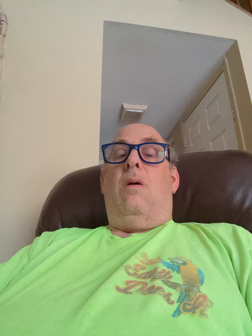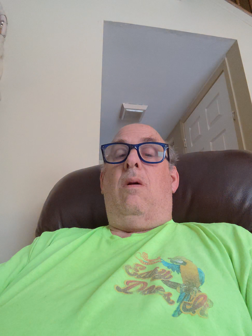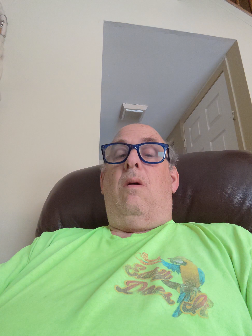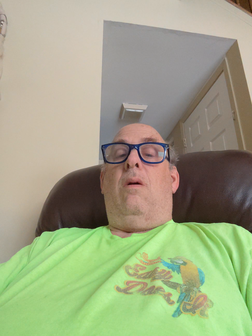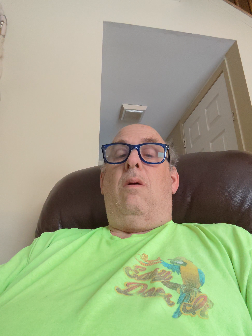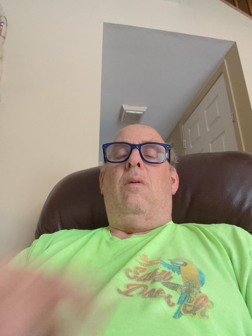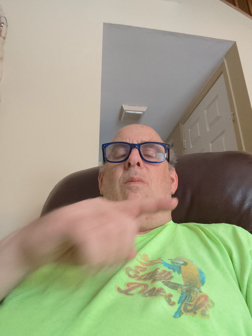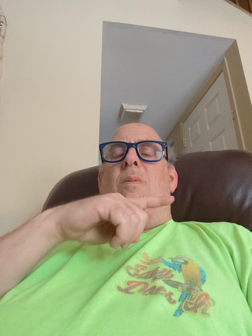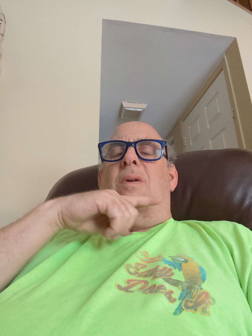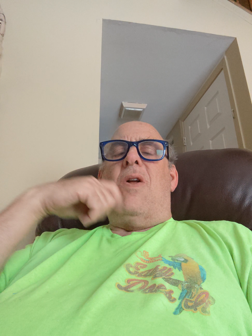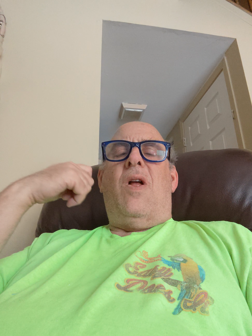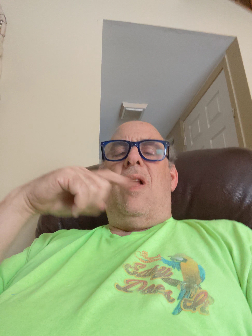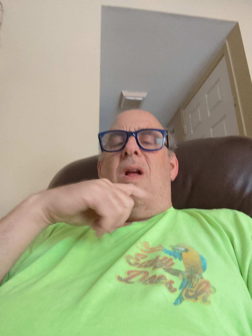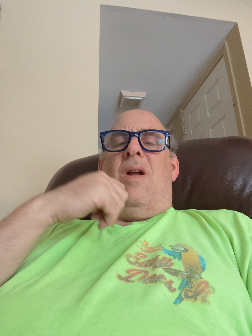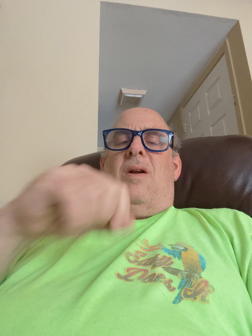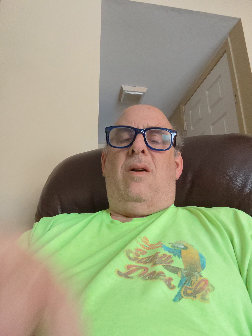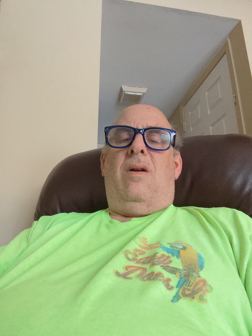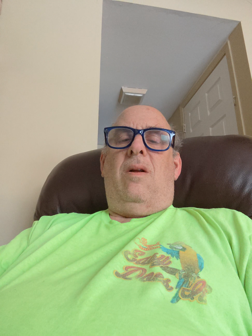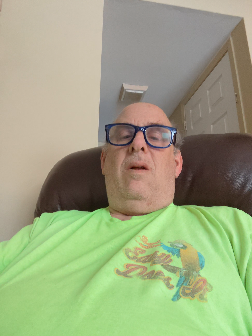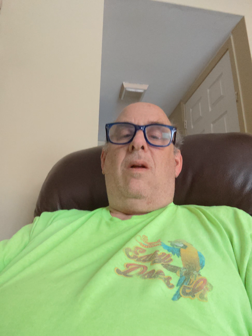dryer